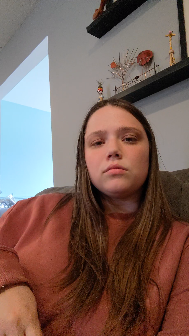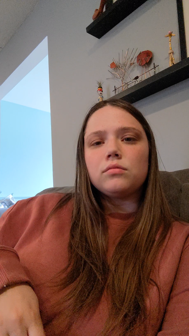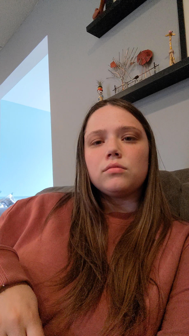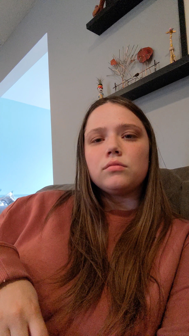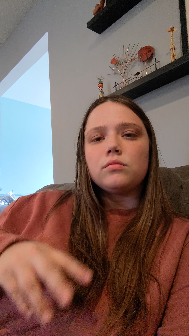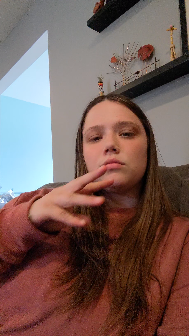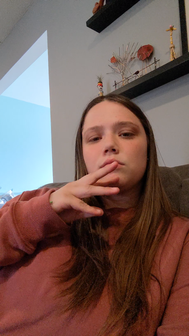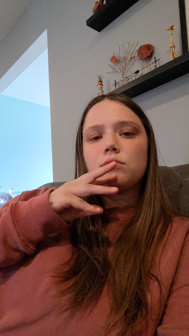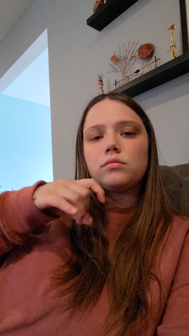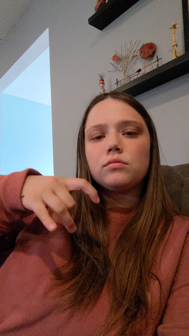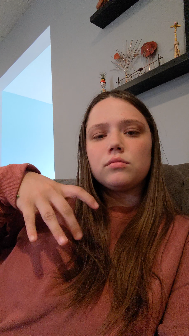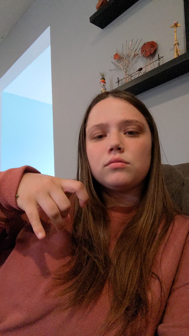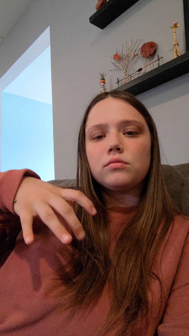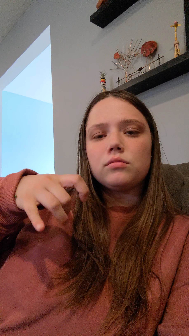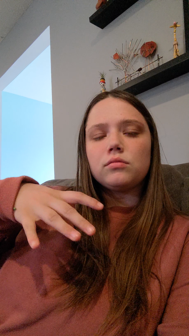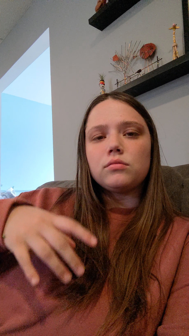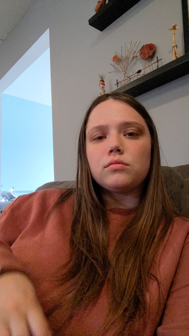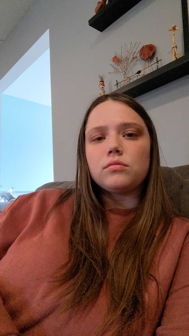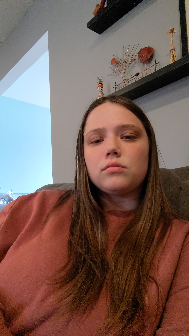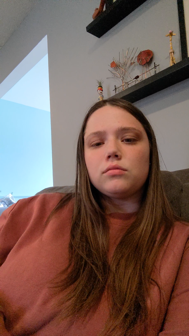melon